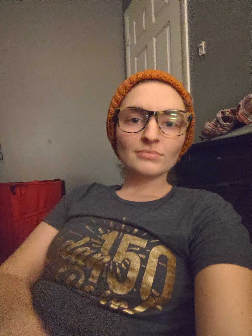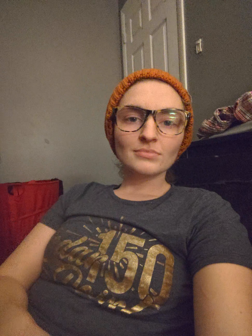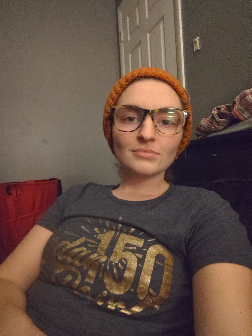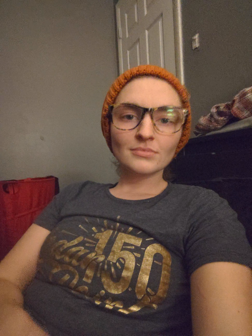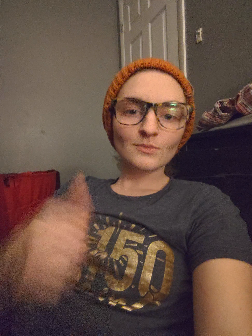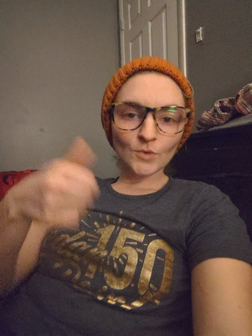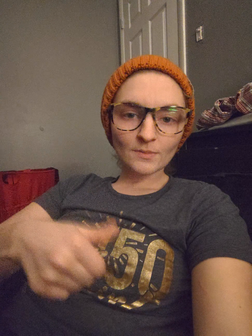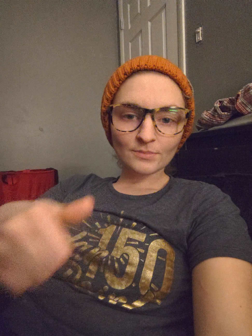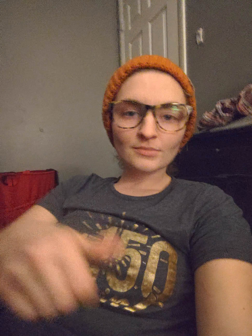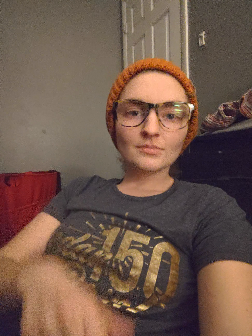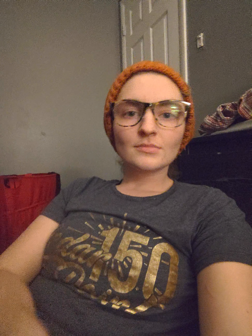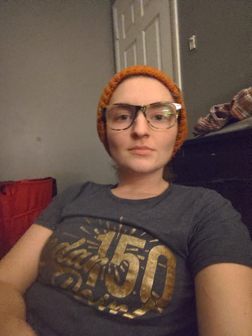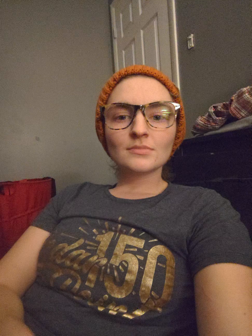puzzle